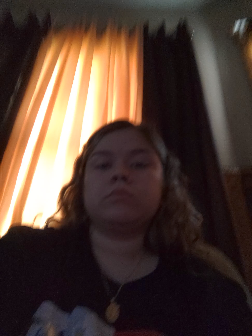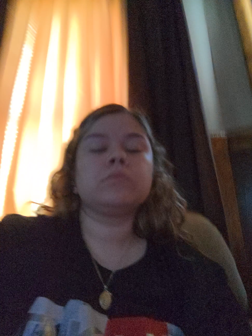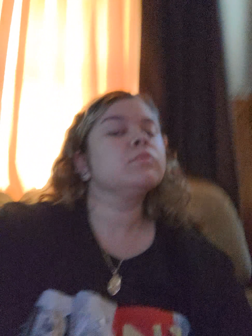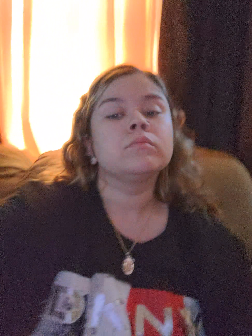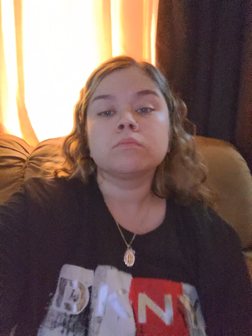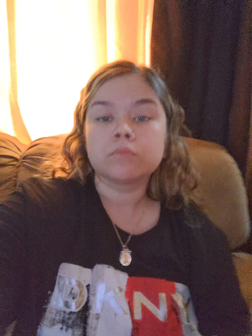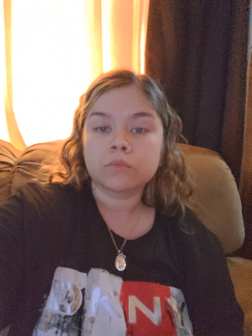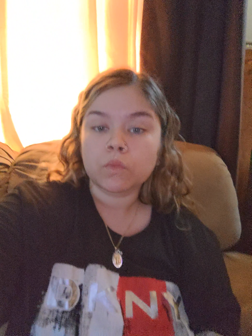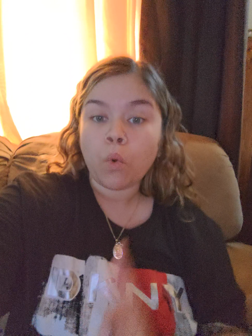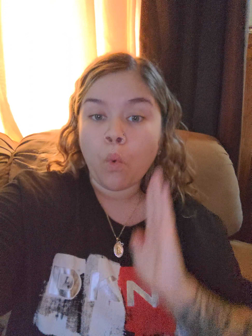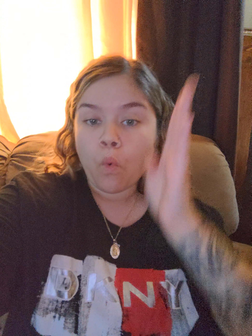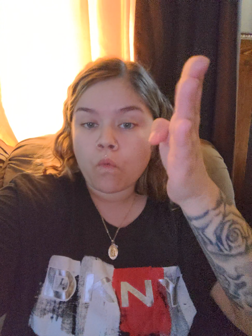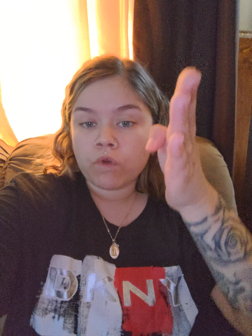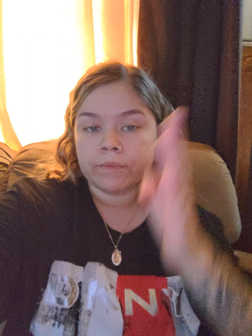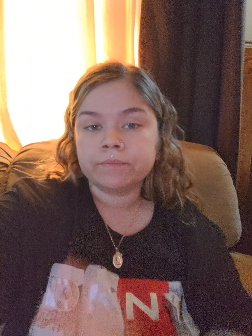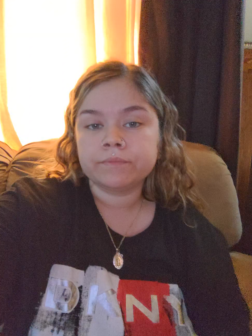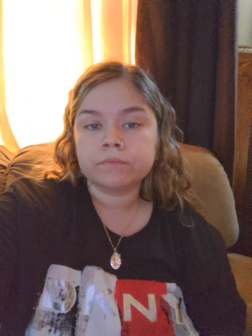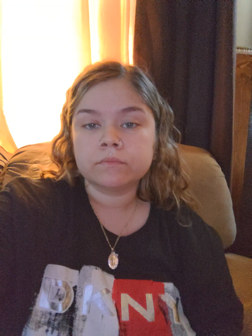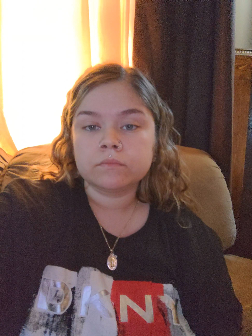over